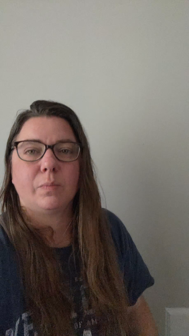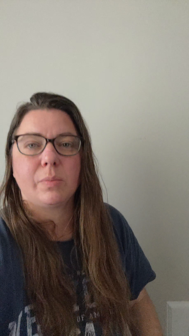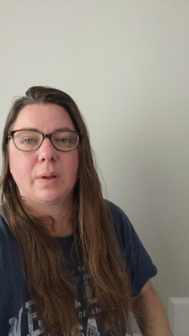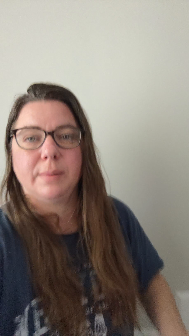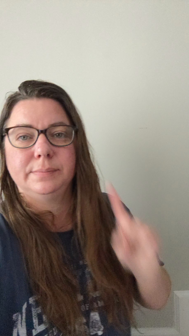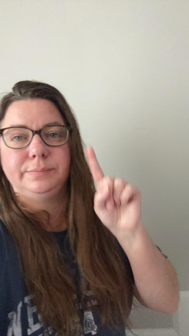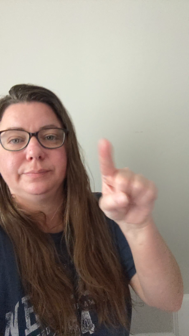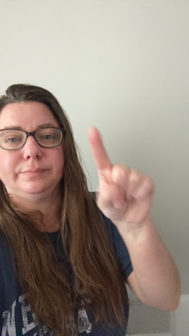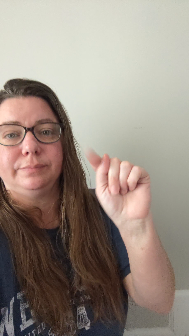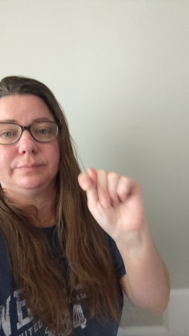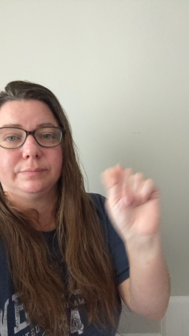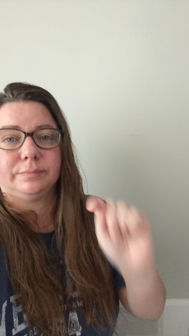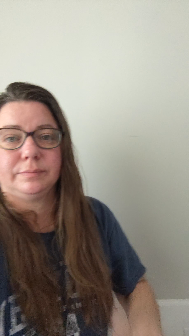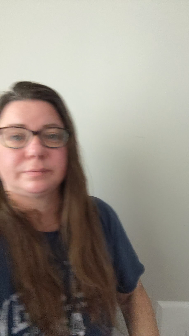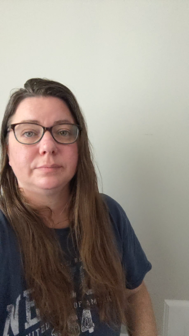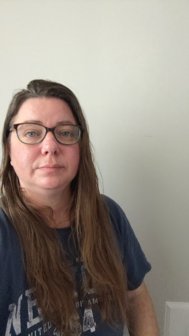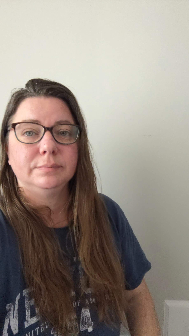go potty